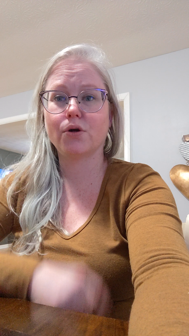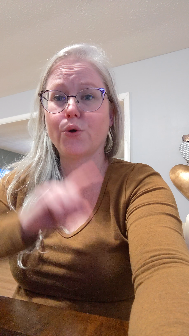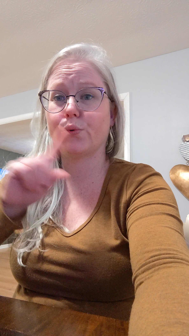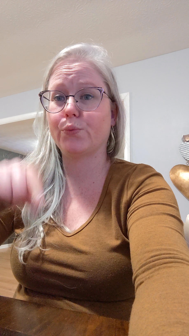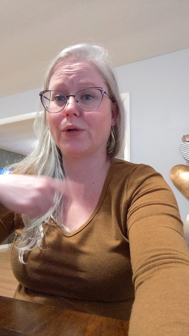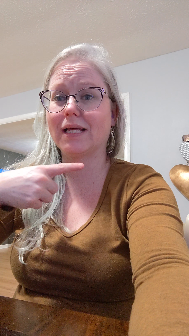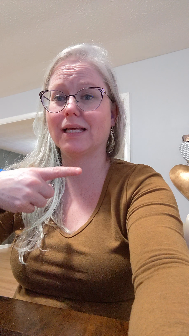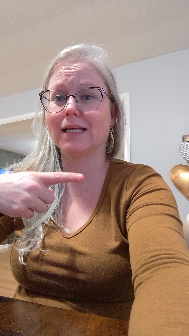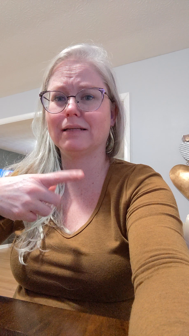party